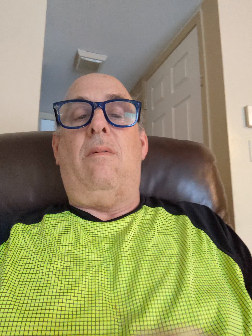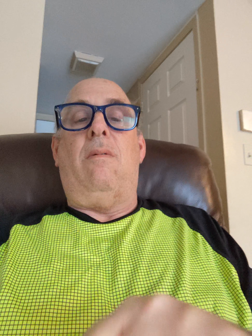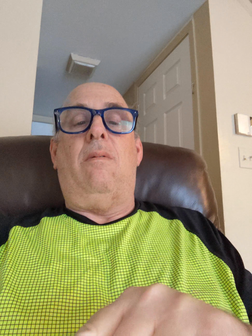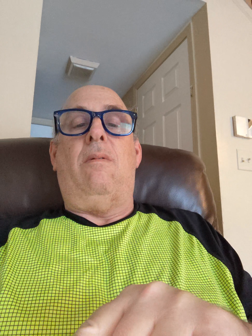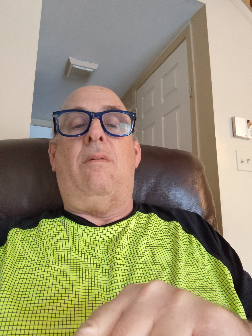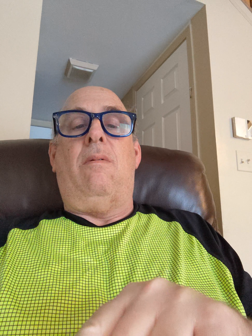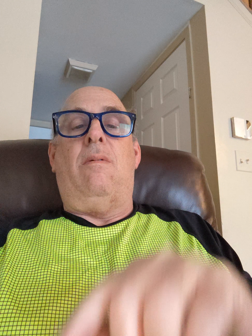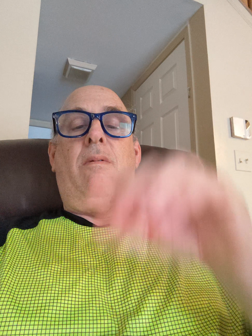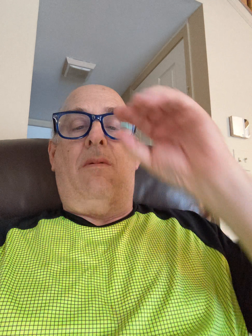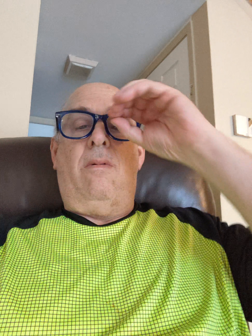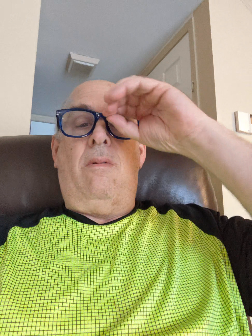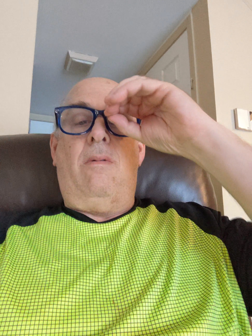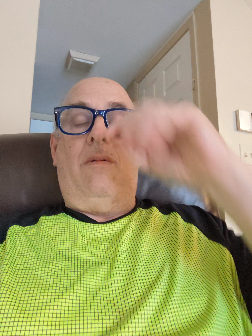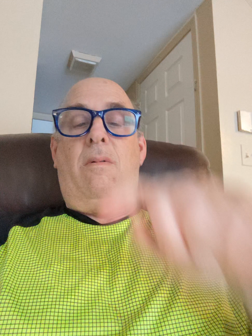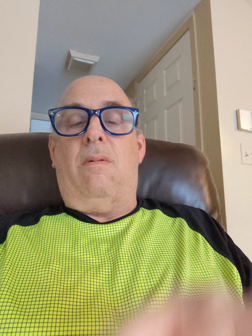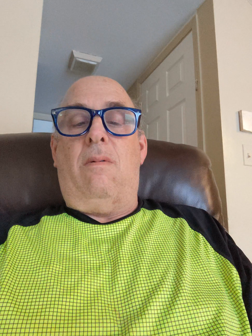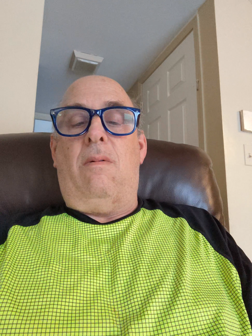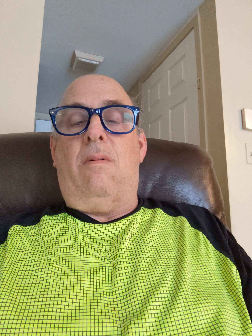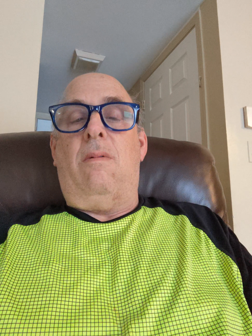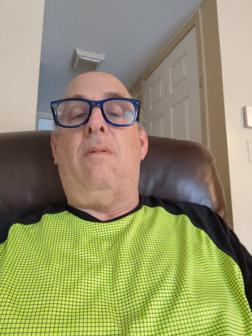owie